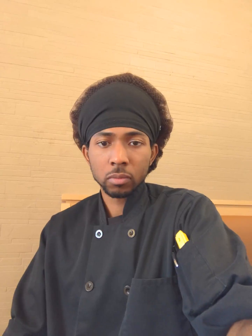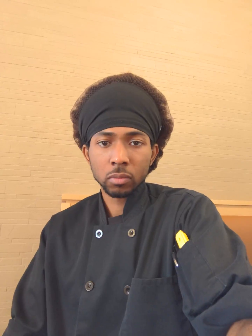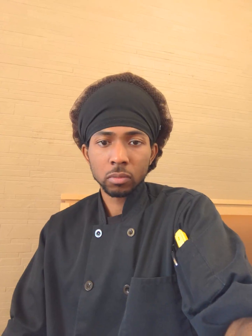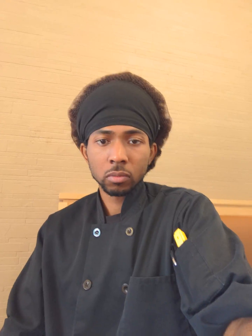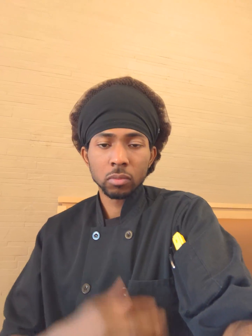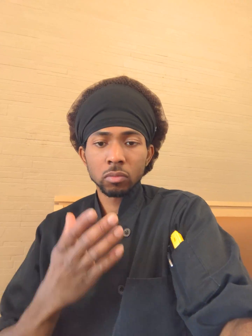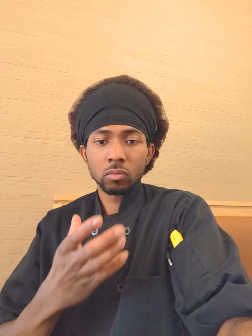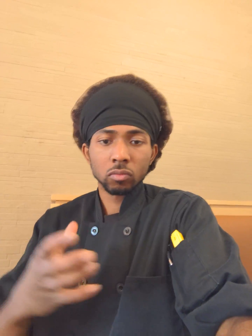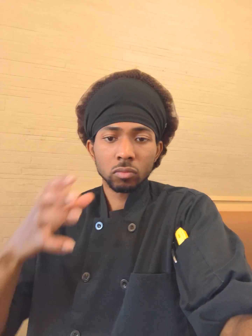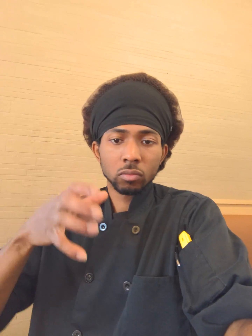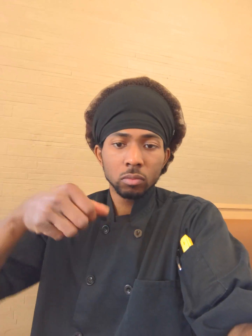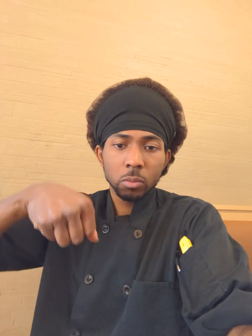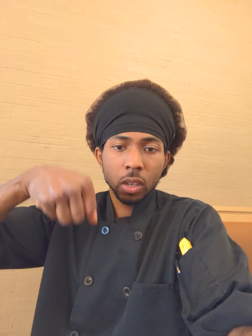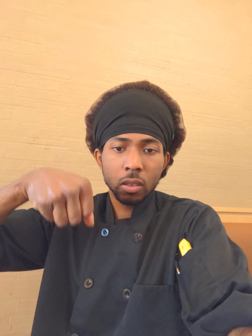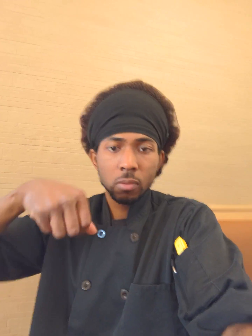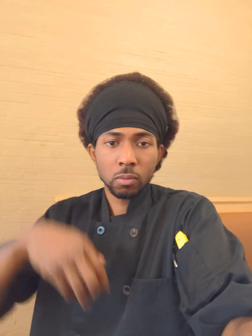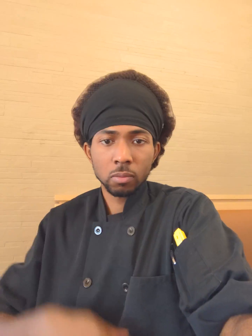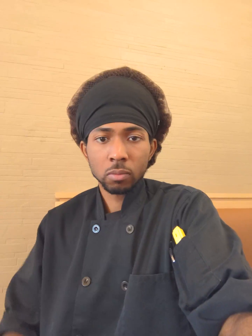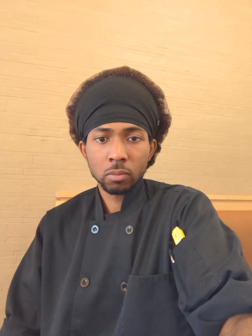basket